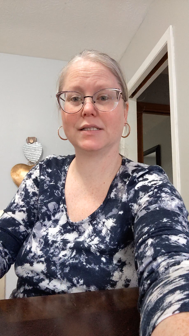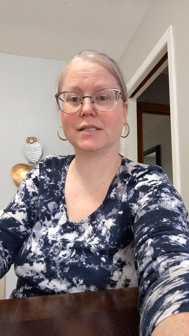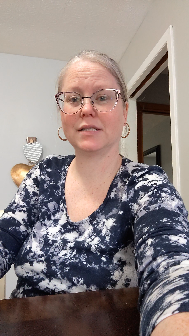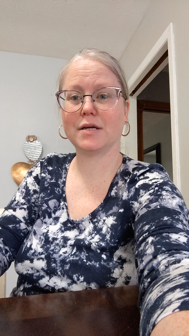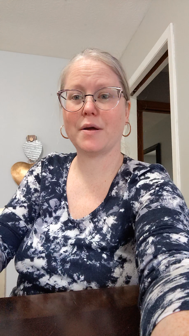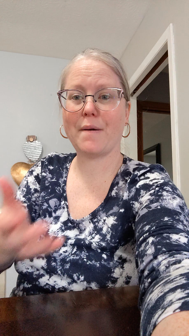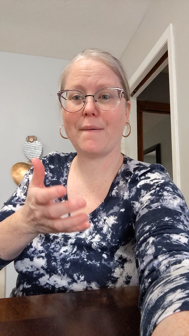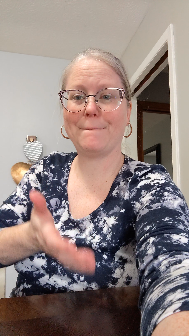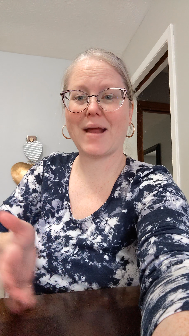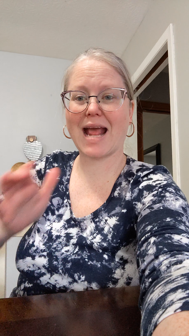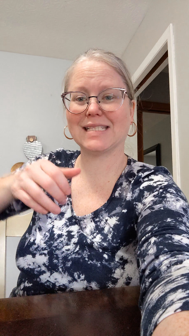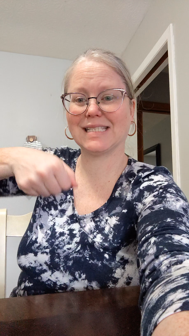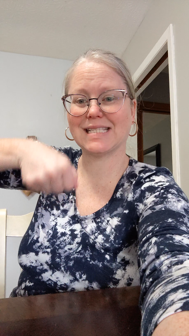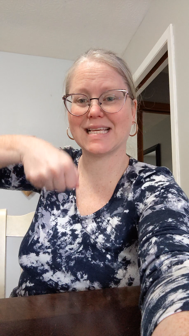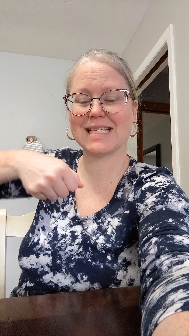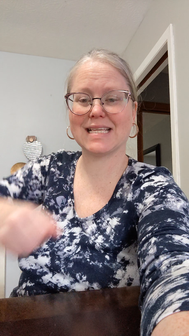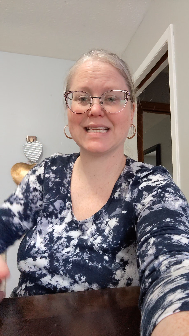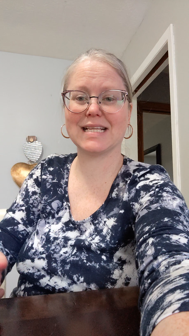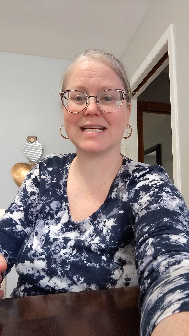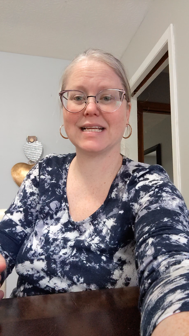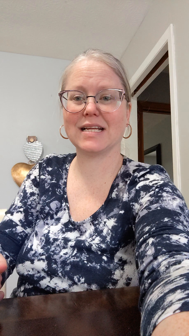basket